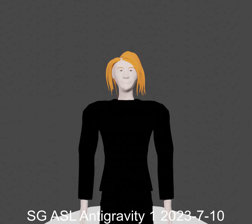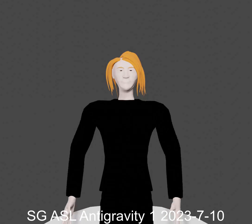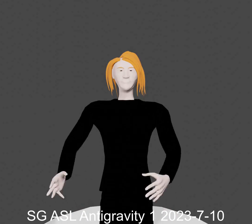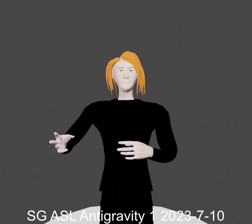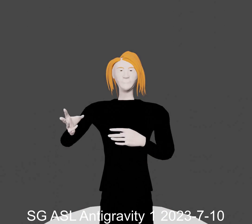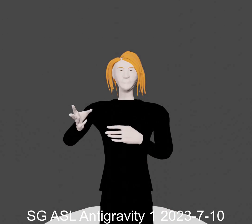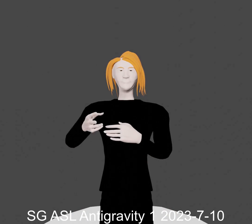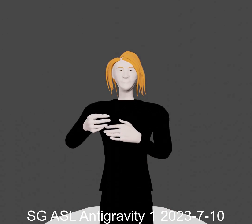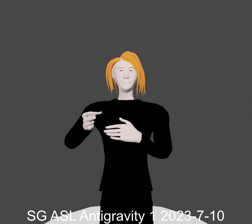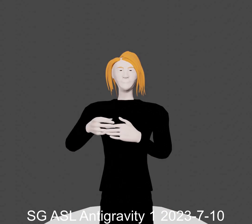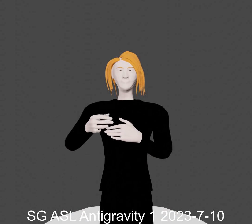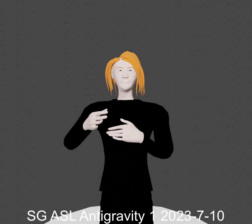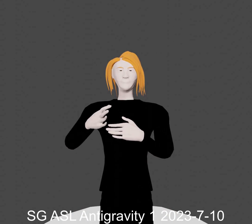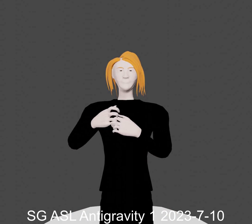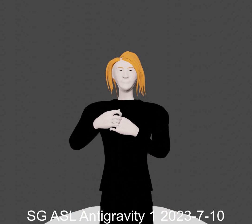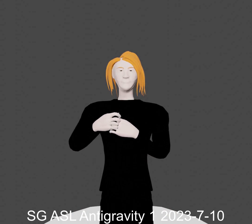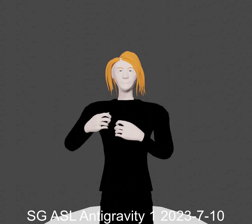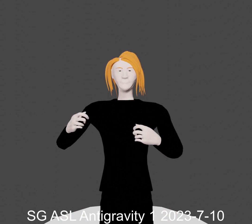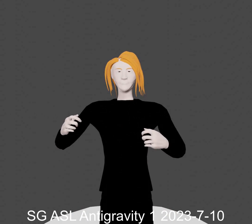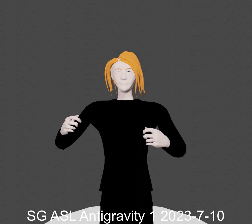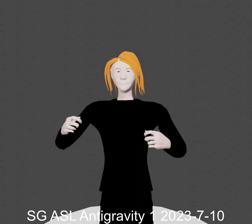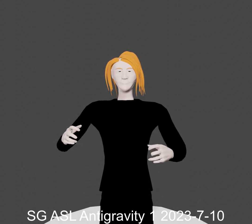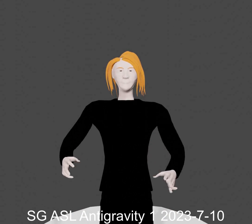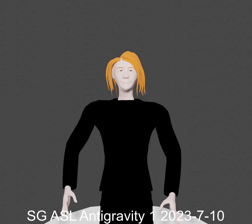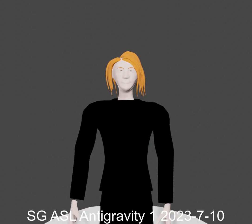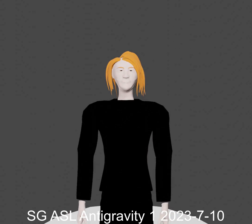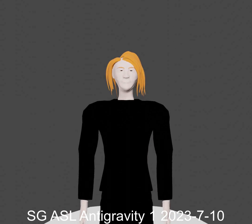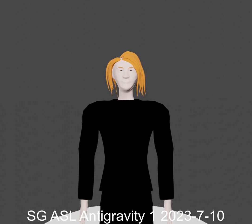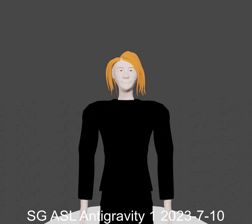Antigravity